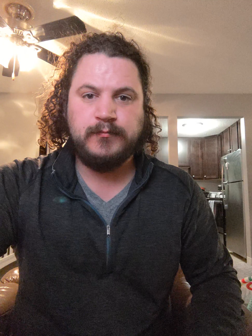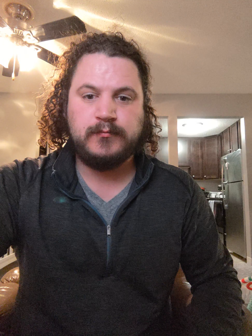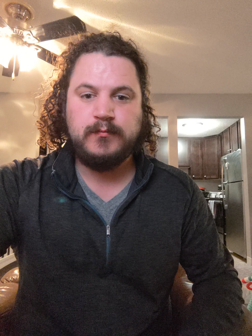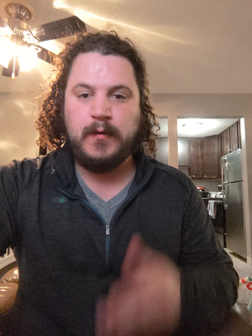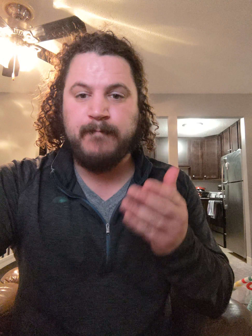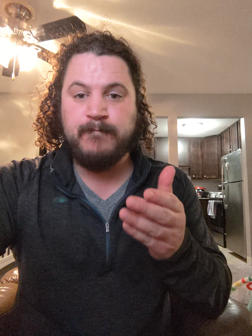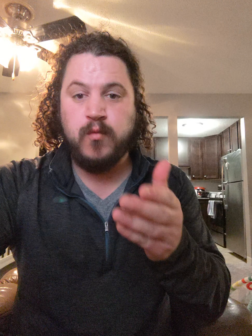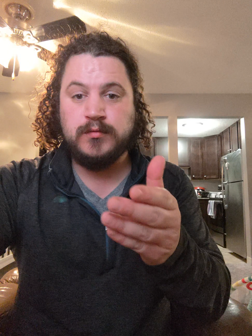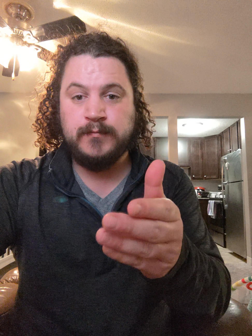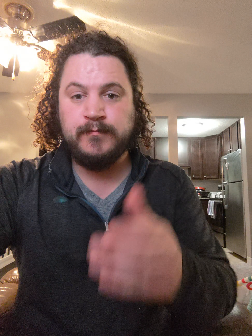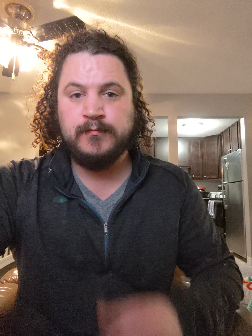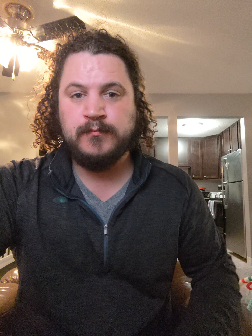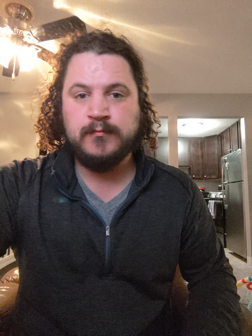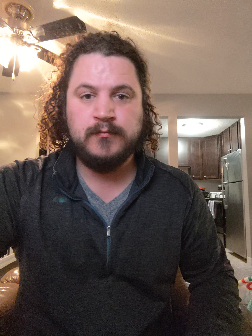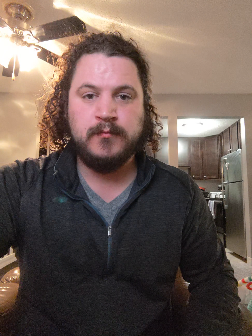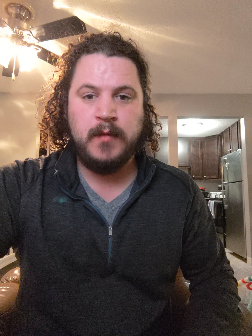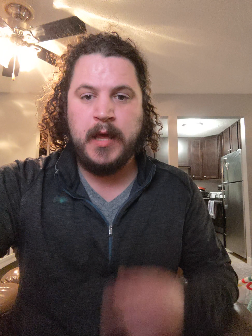boat